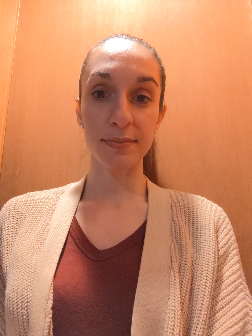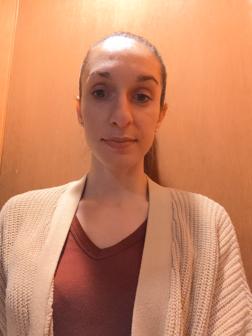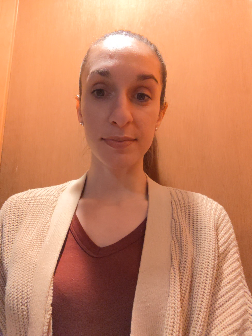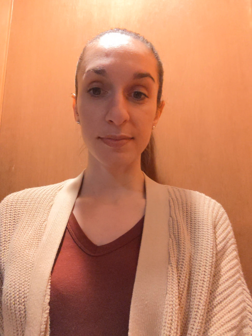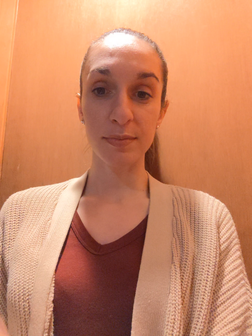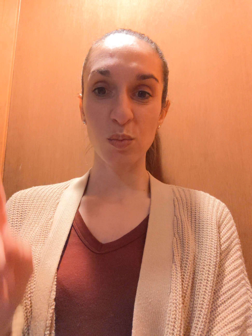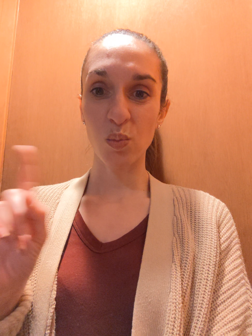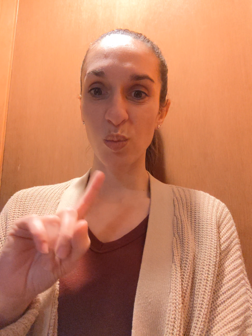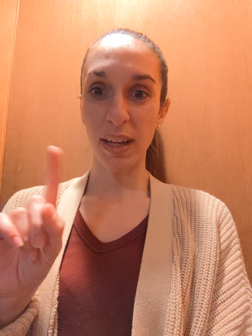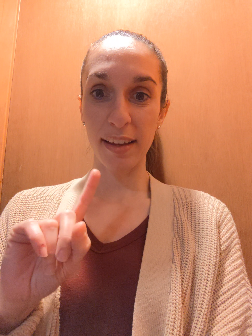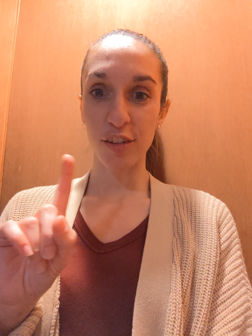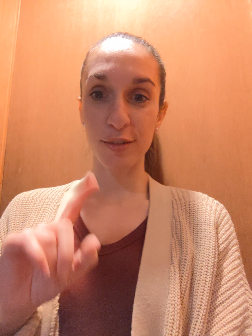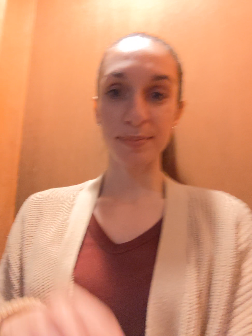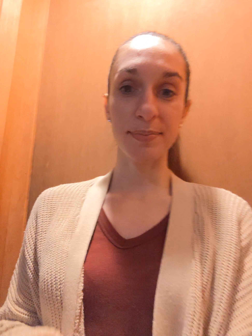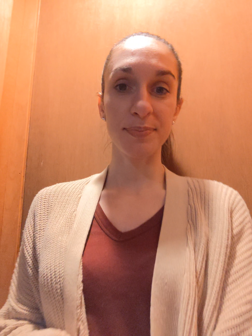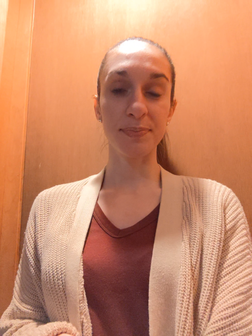where